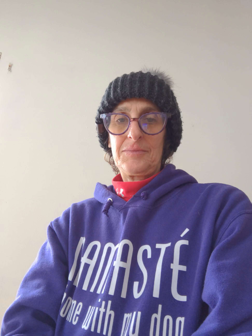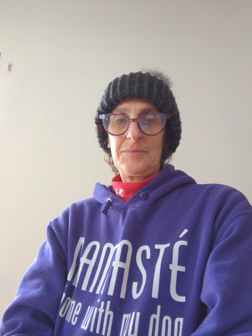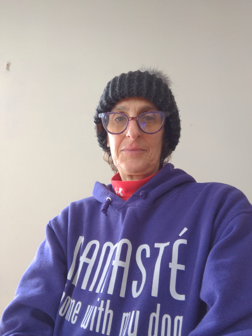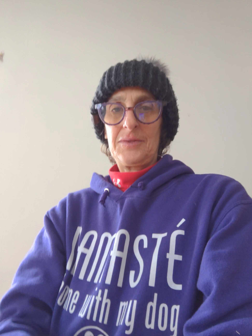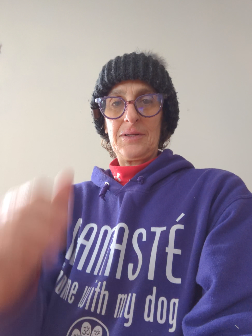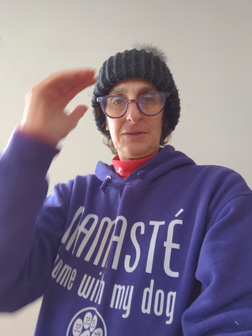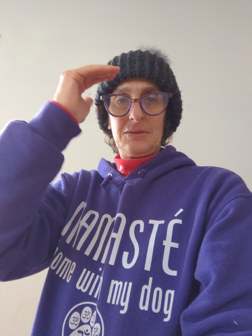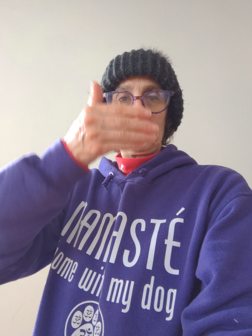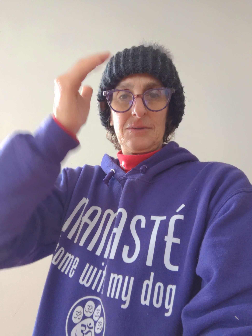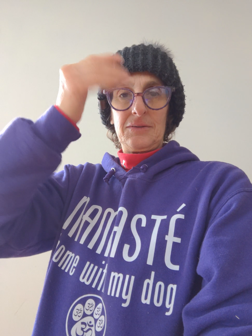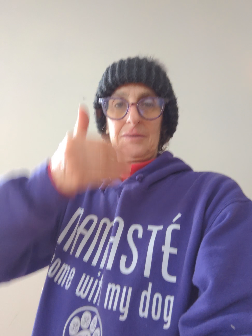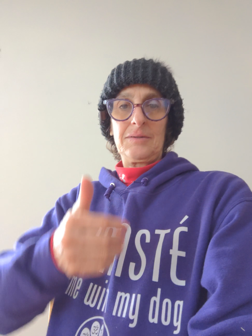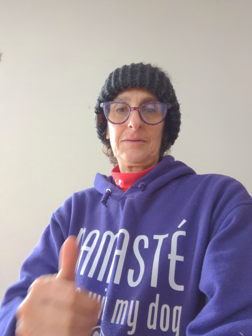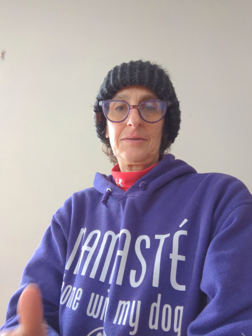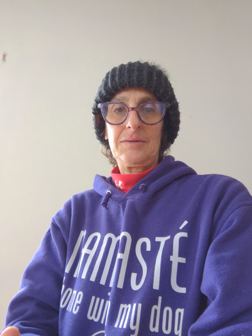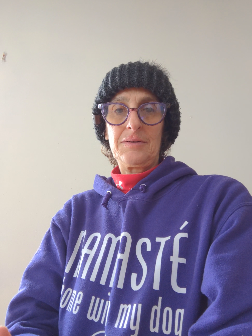sleepy